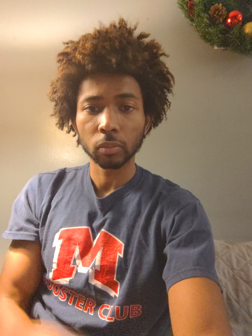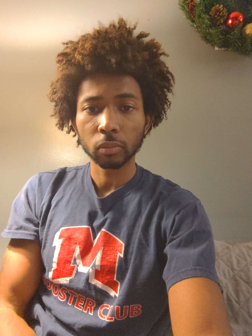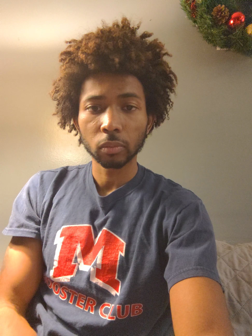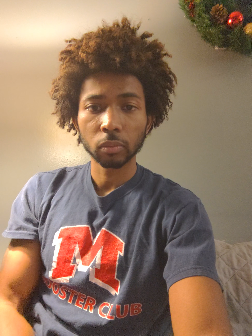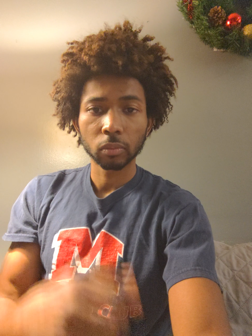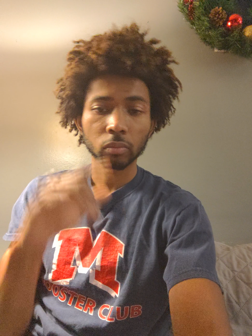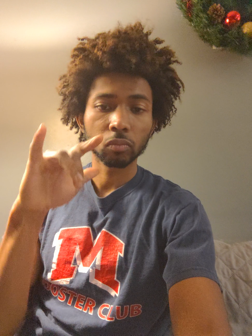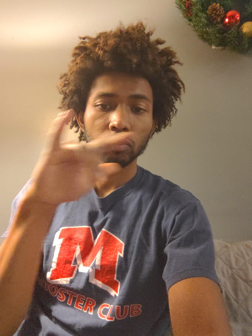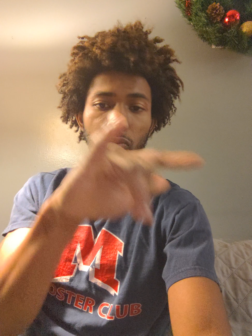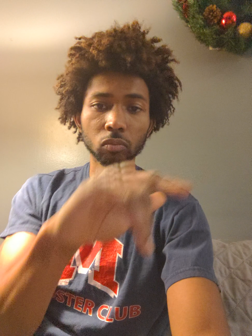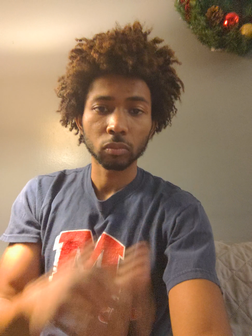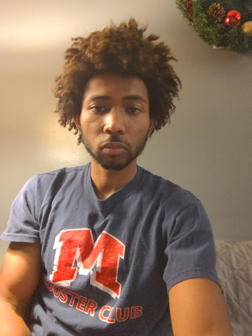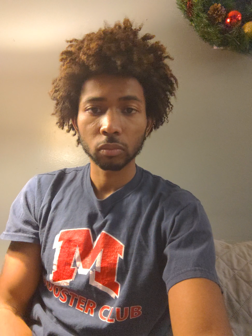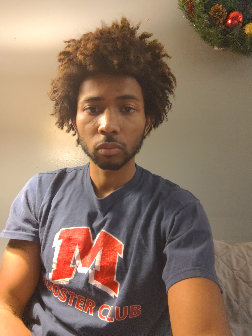airplane